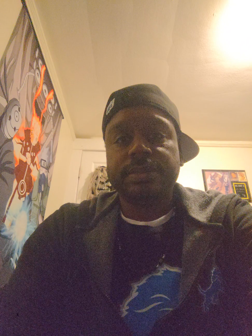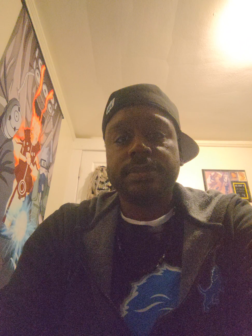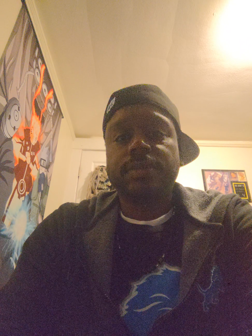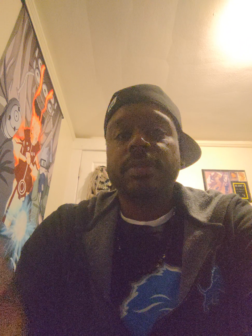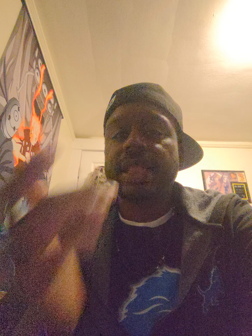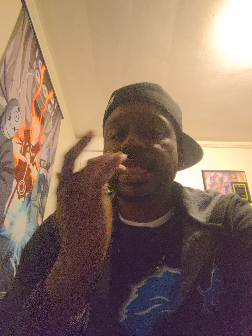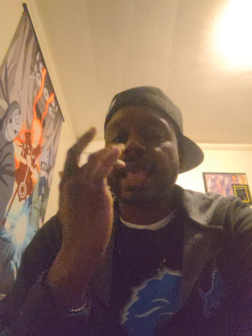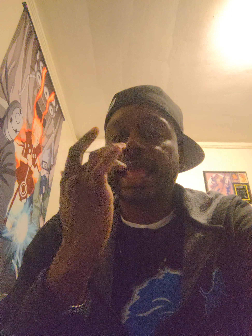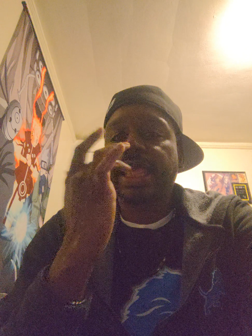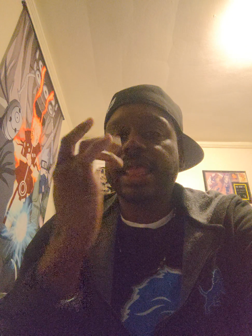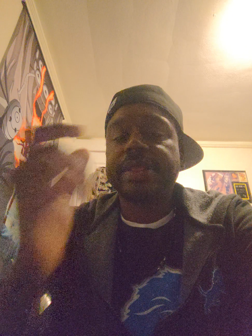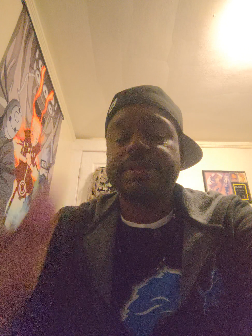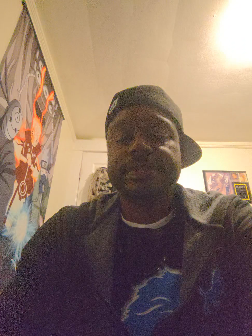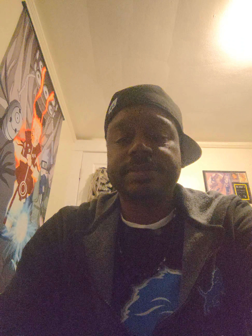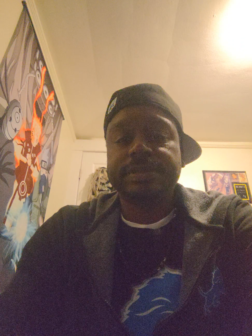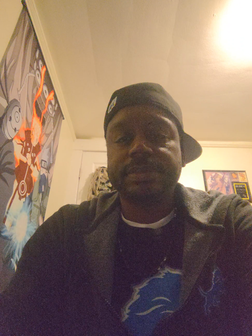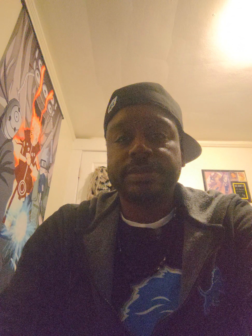taste